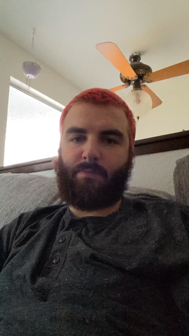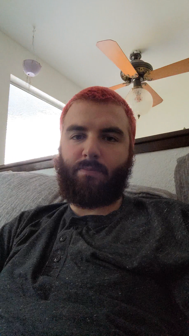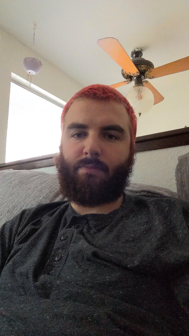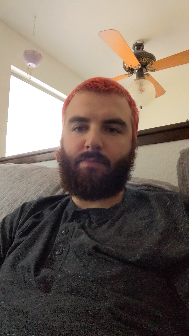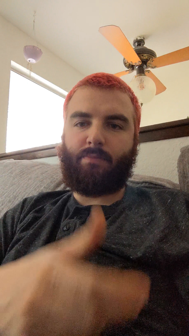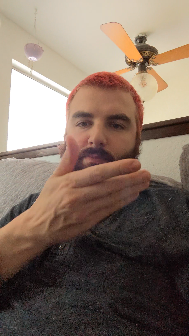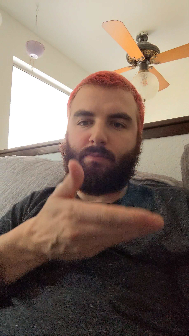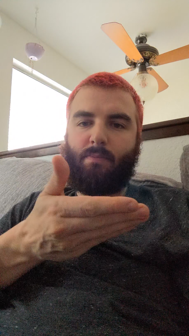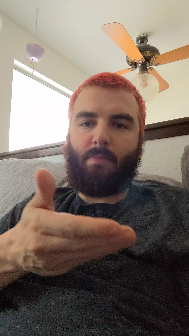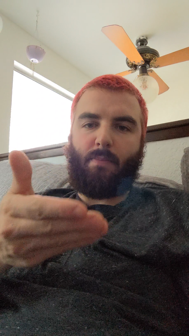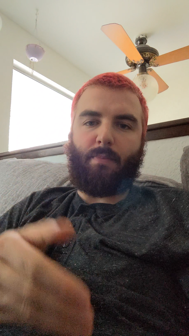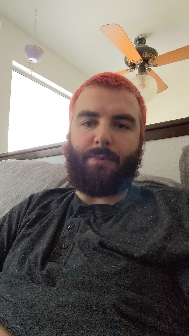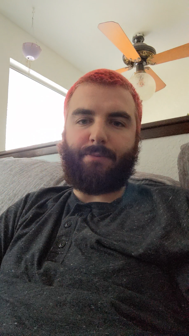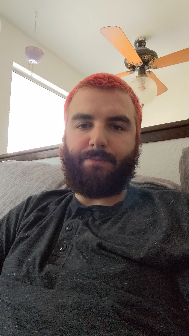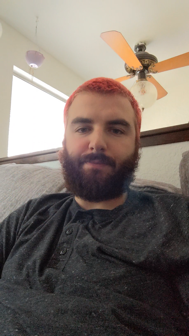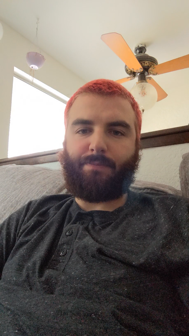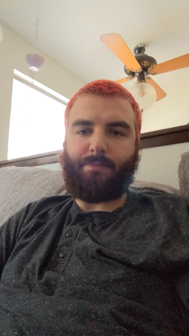carry